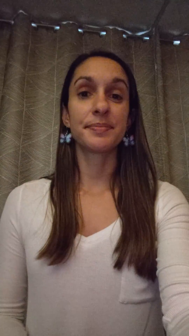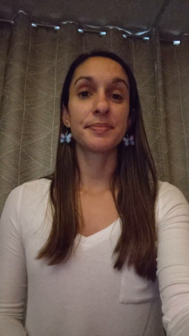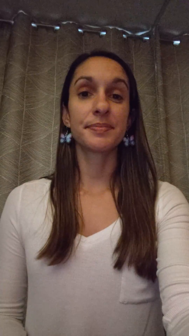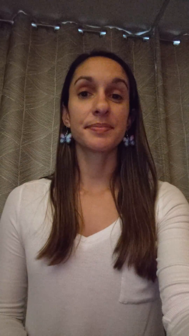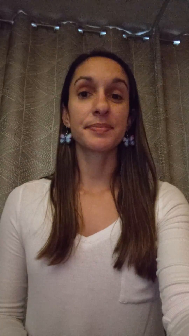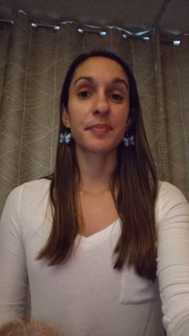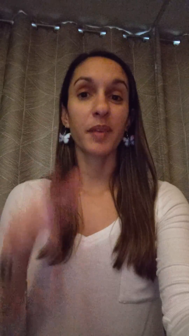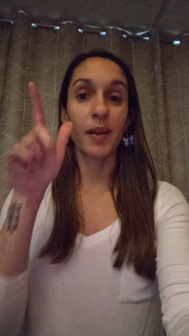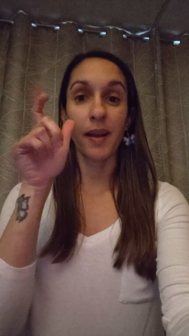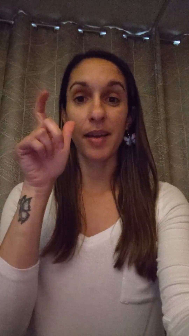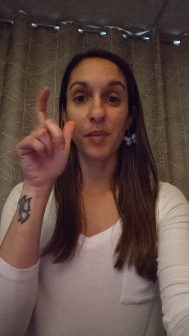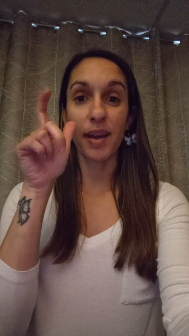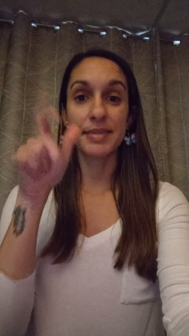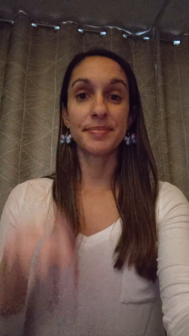camera